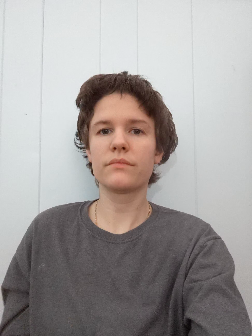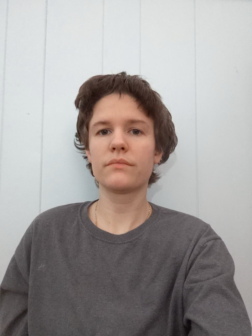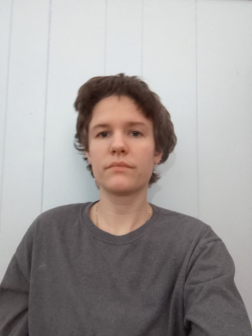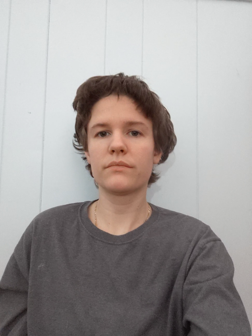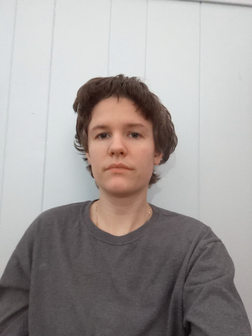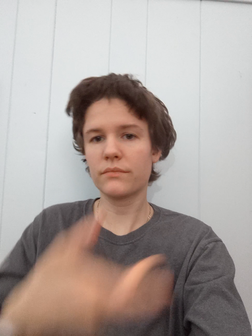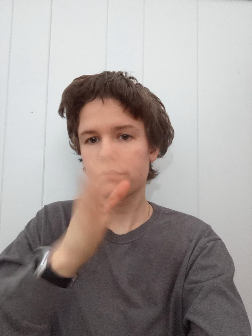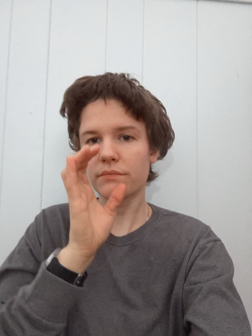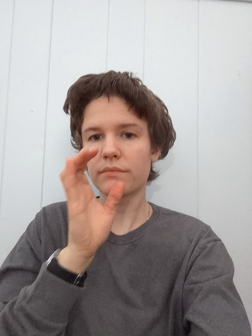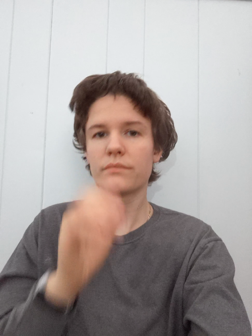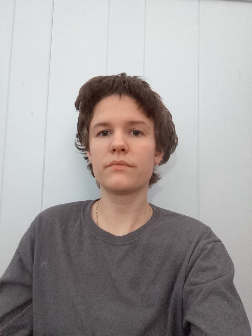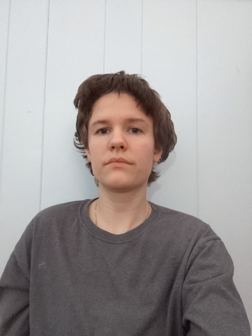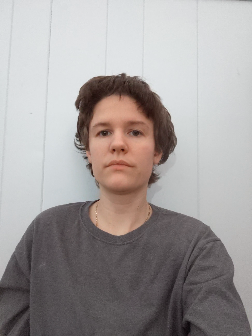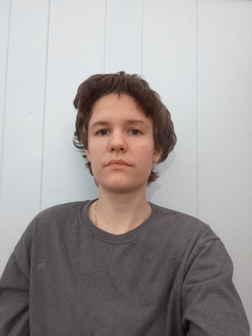drink